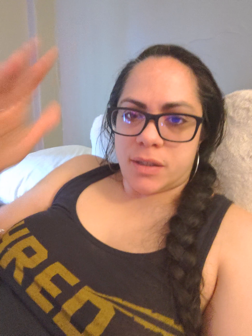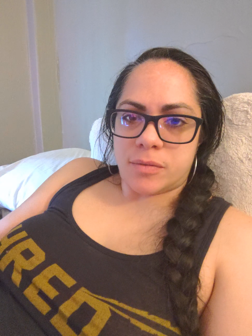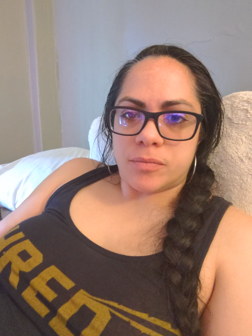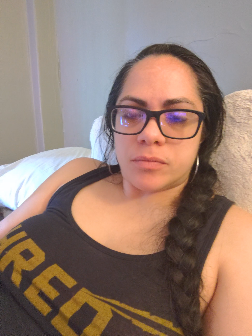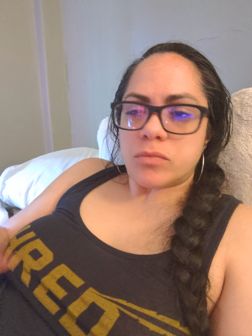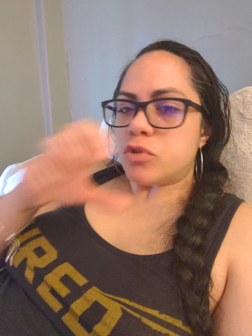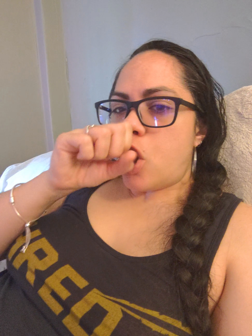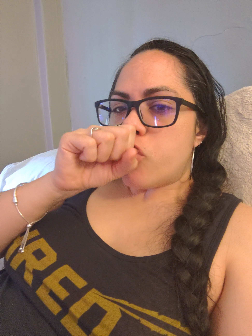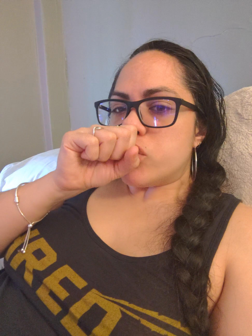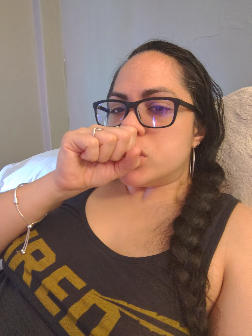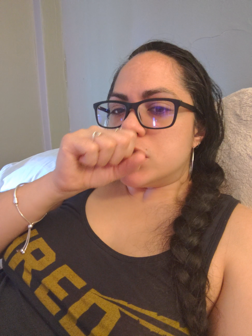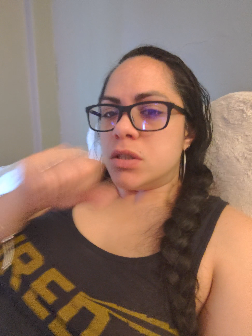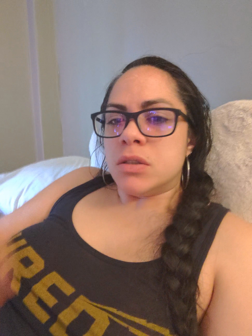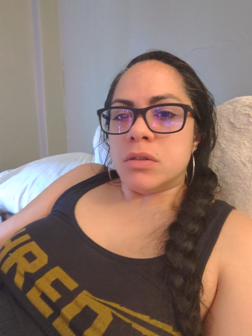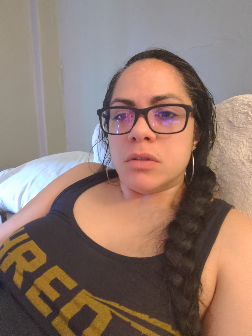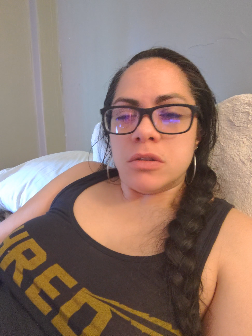orange